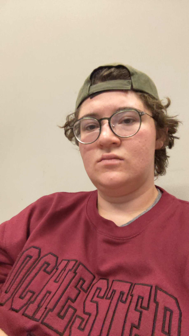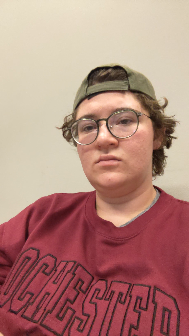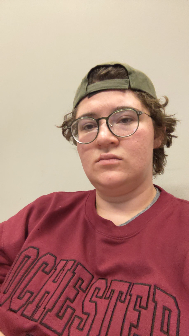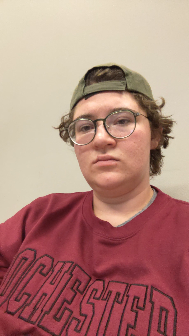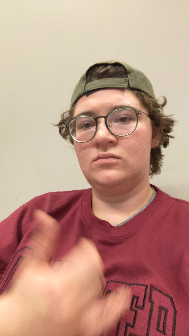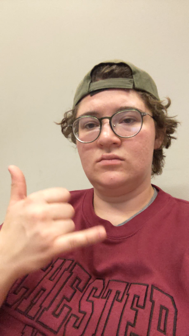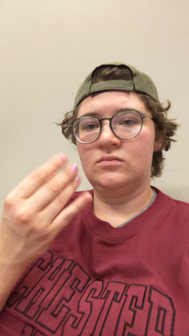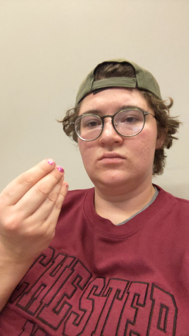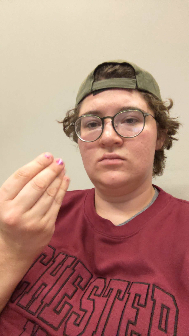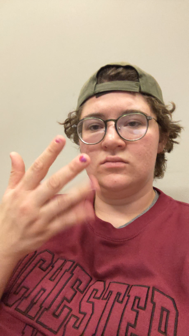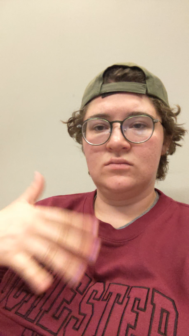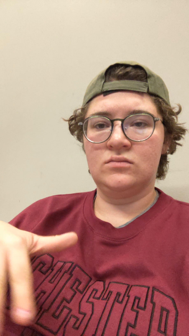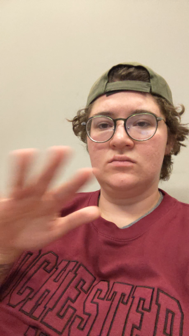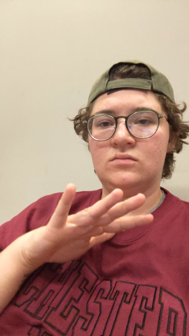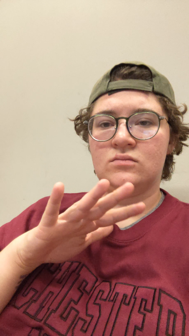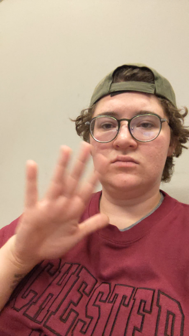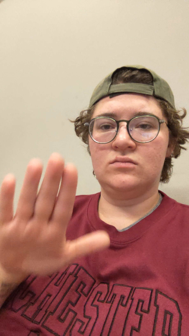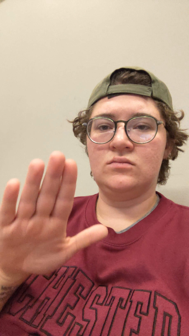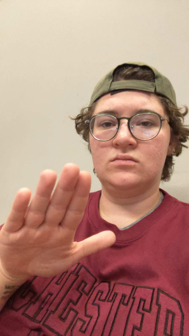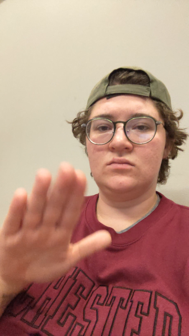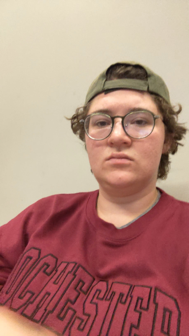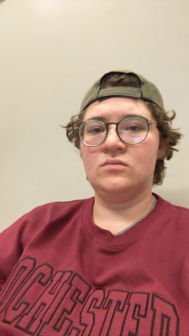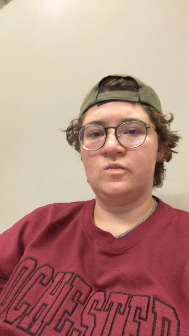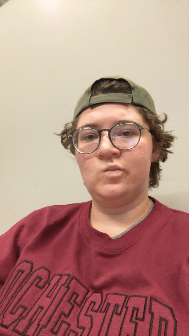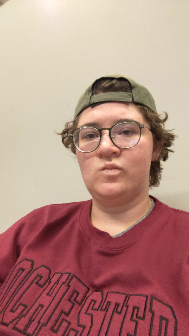playground